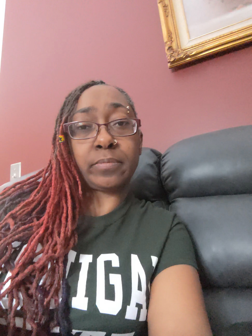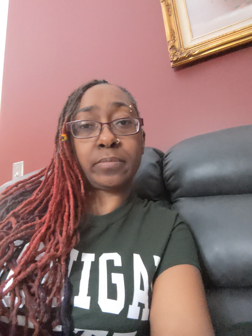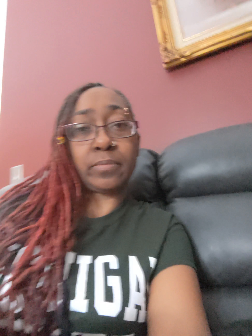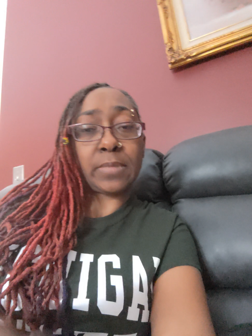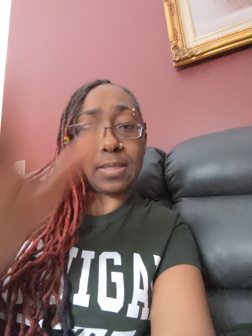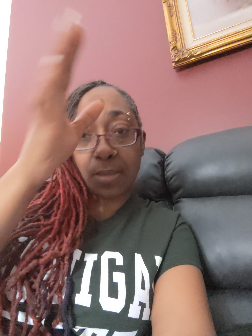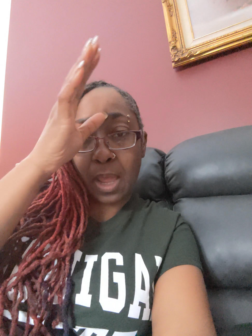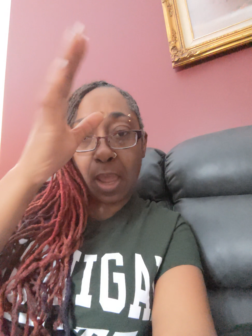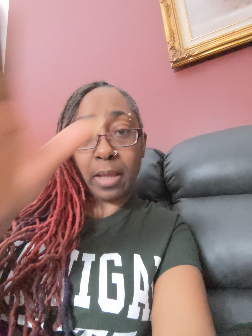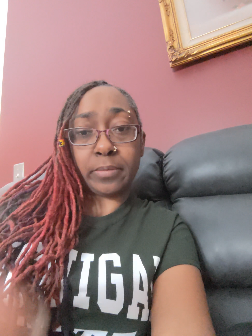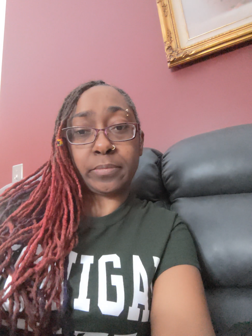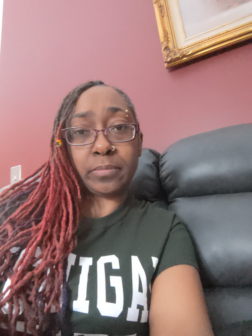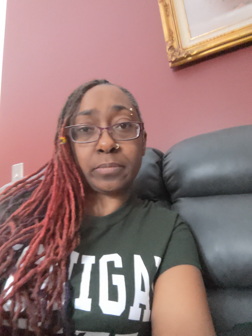dad